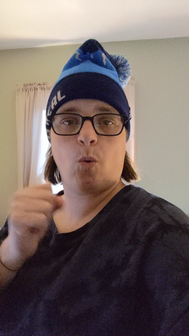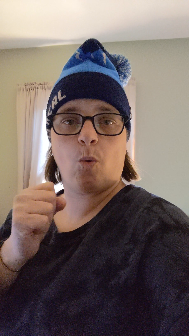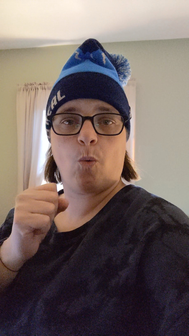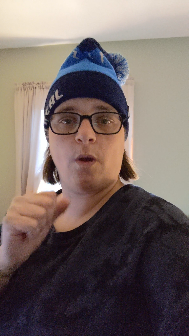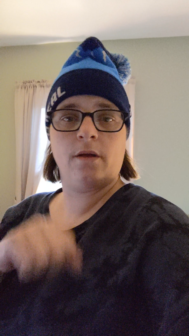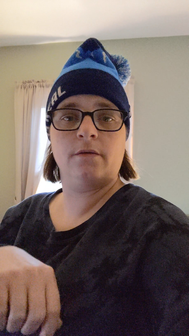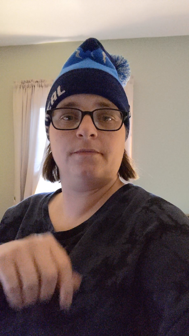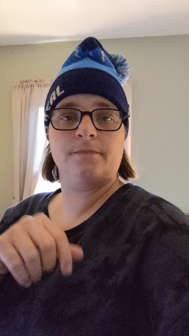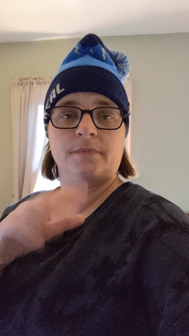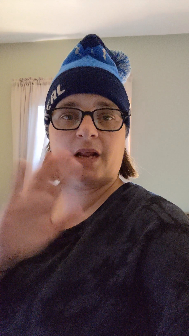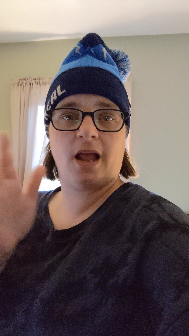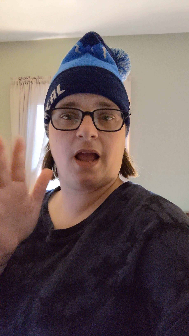hi